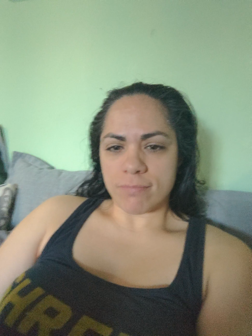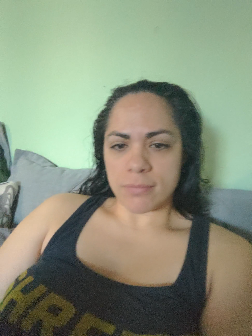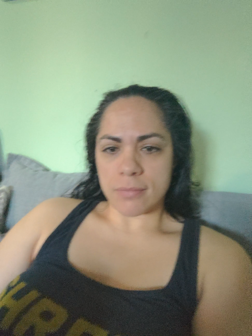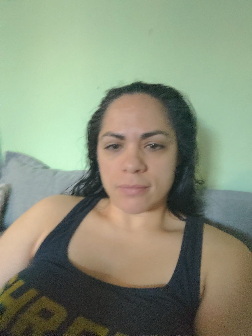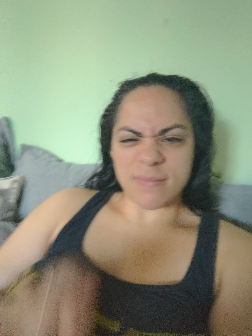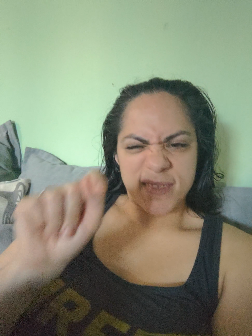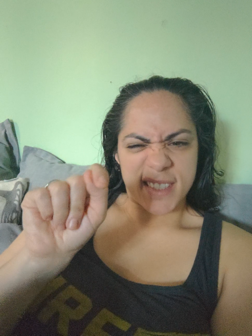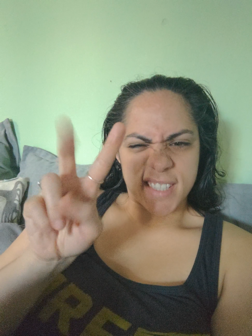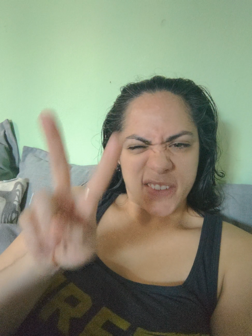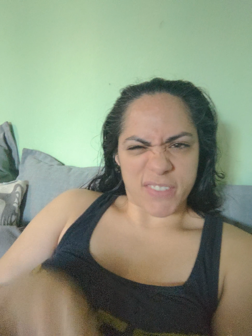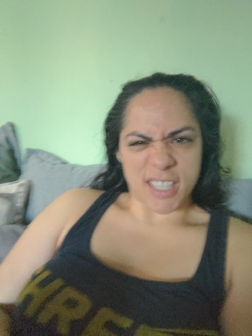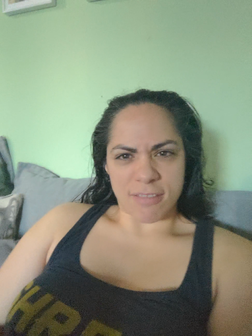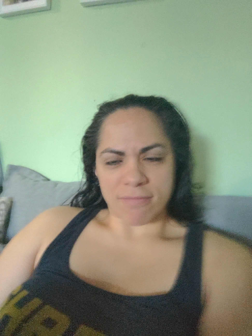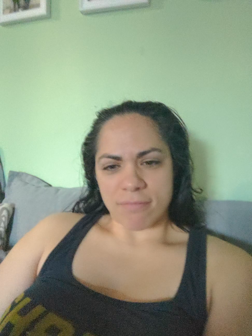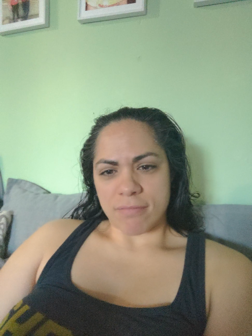TV